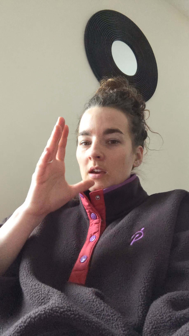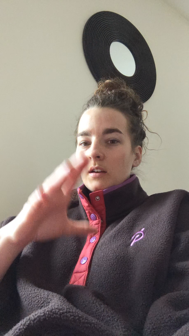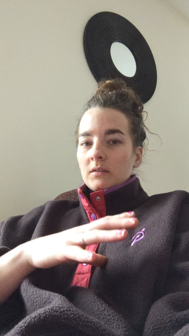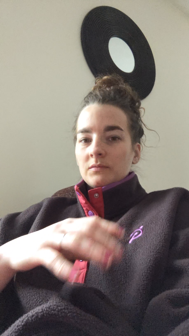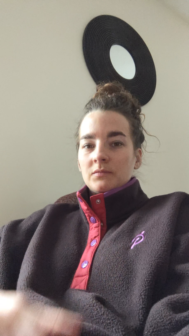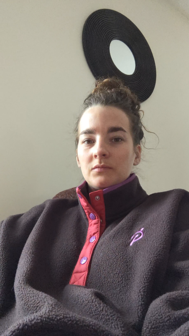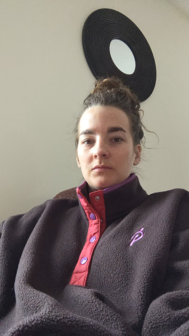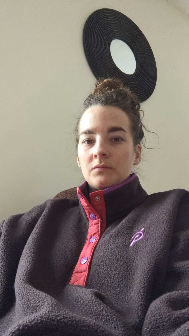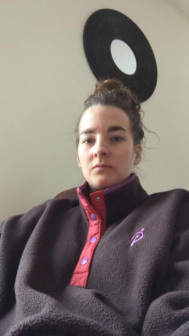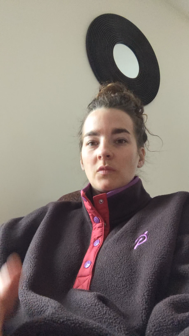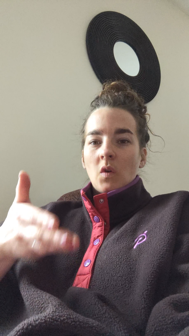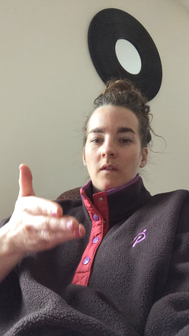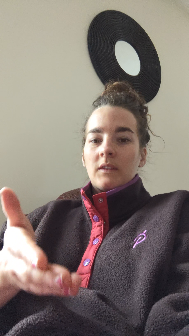oven